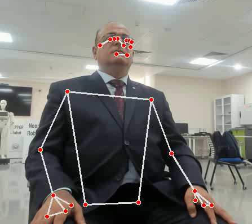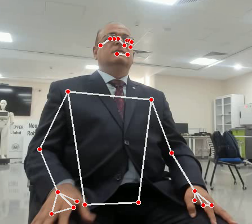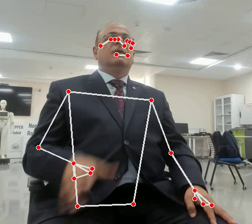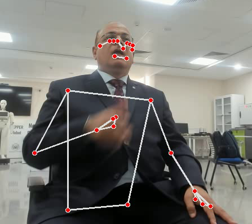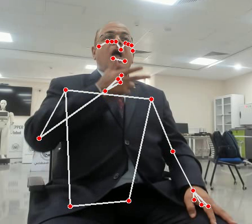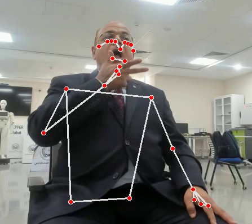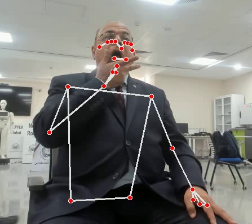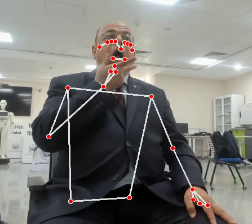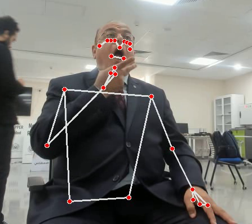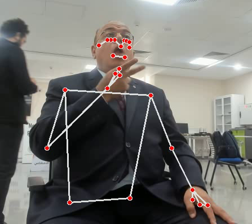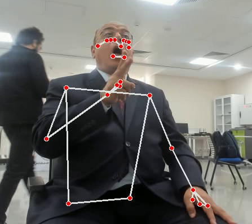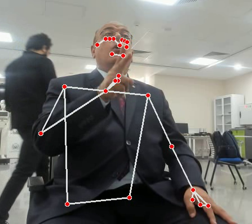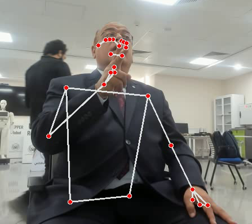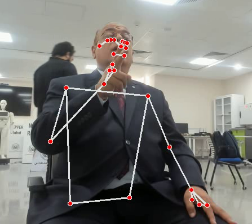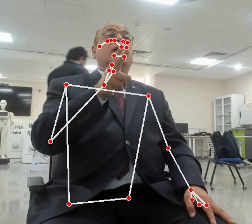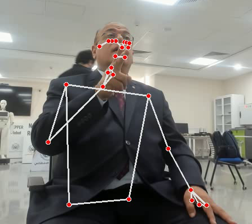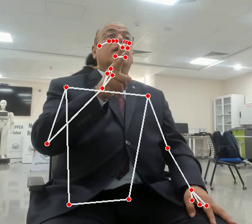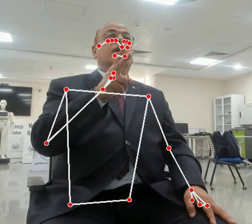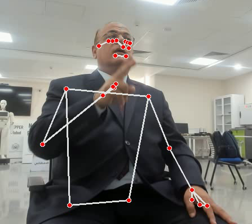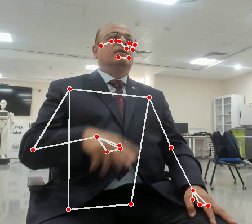helw awy